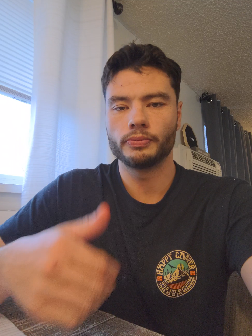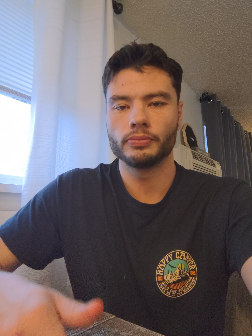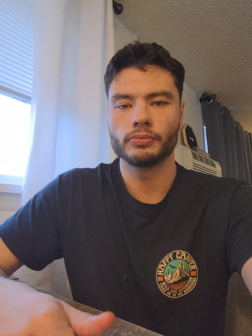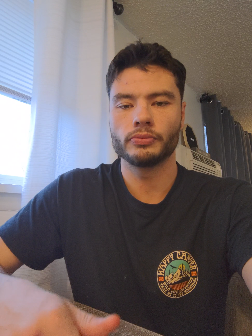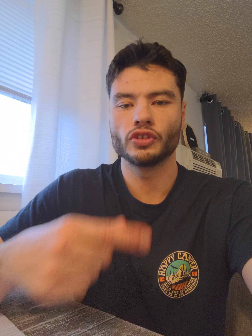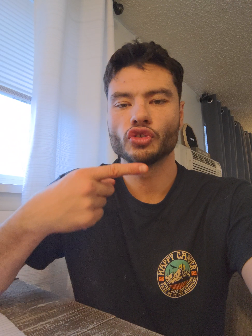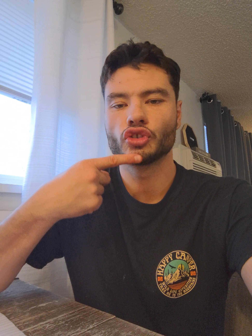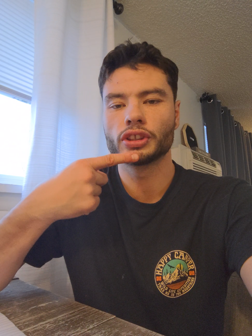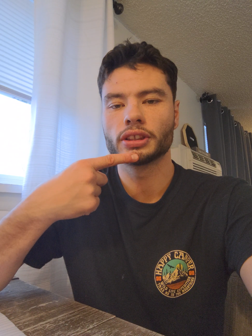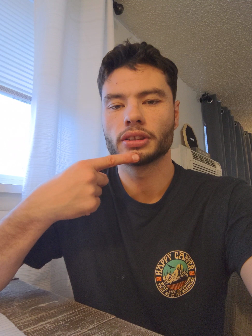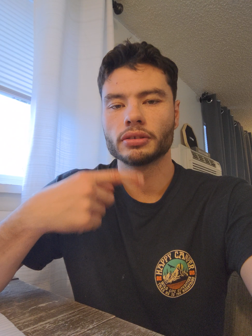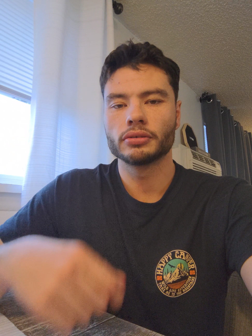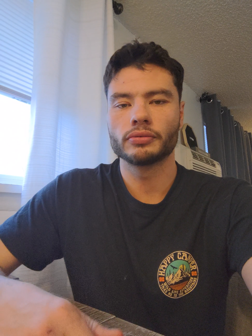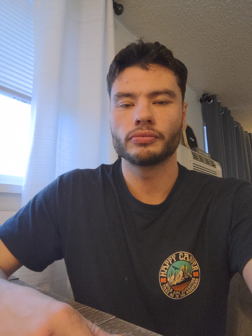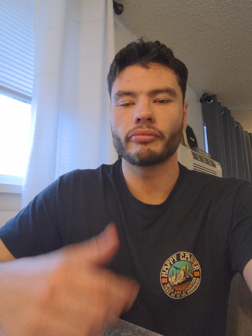chin